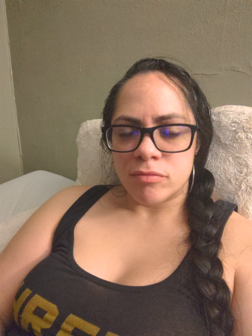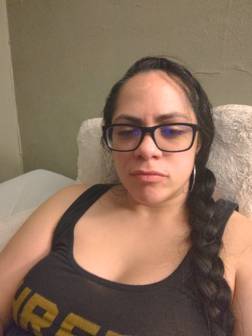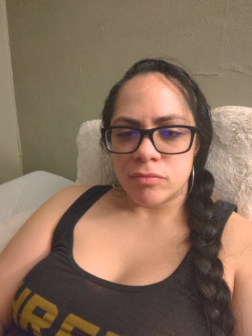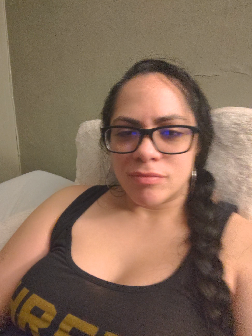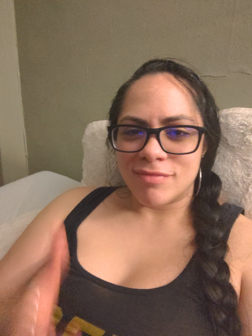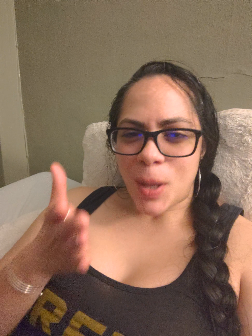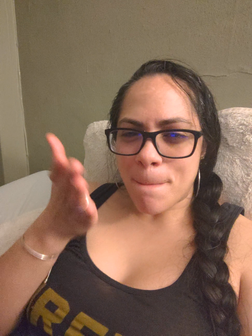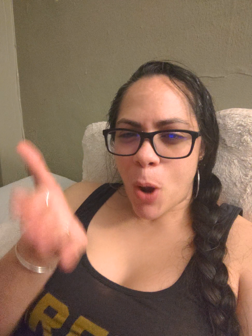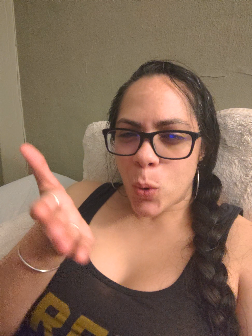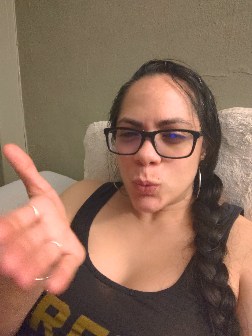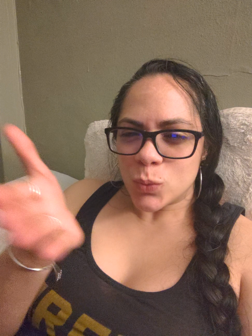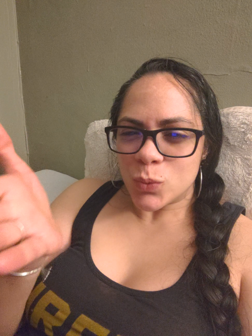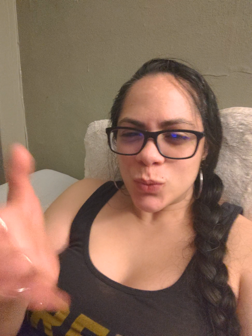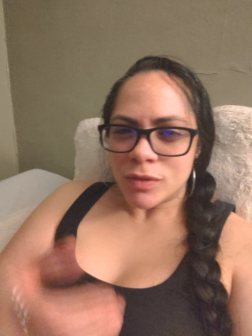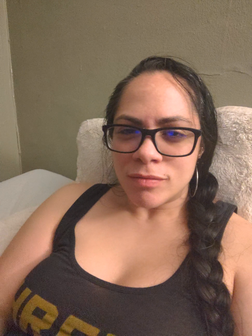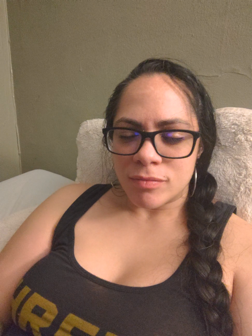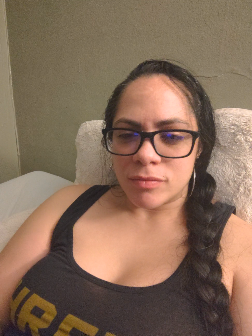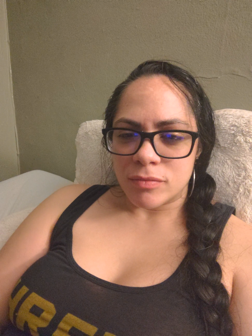boat